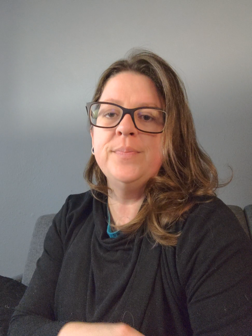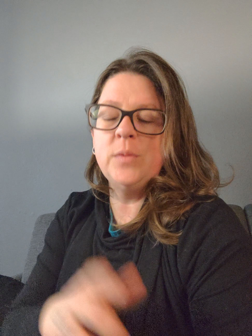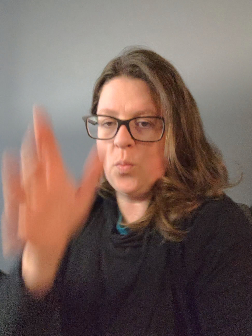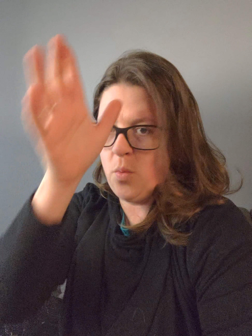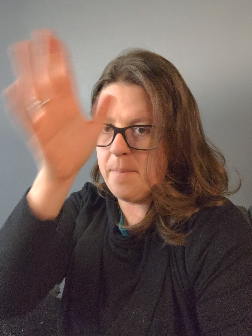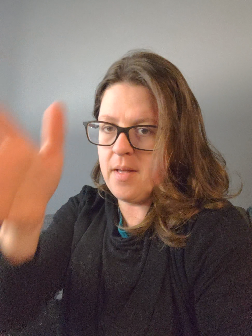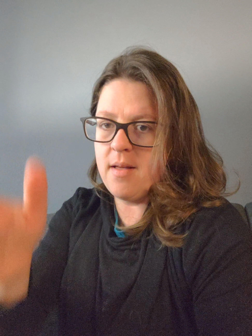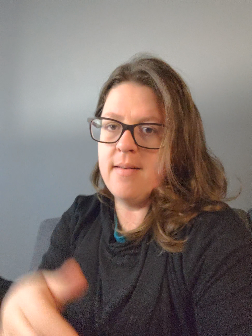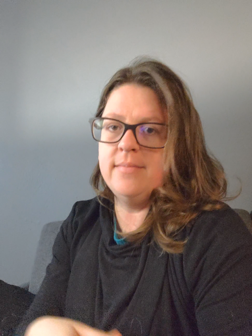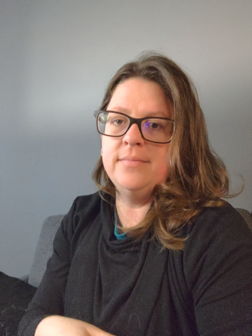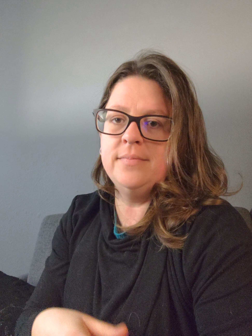grandpa